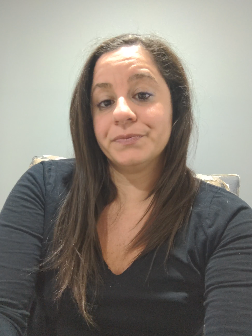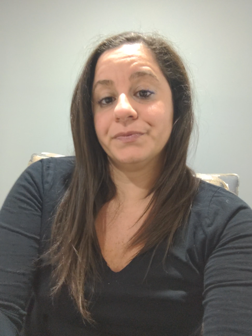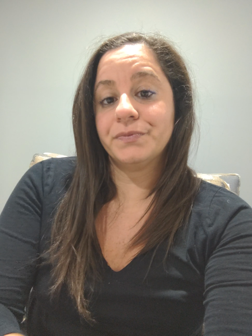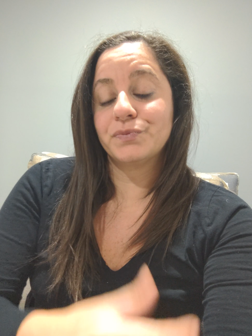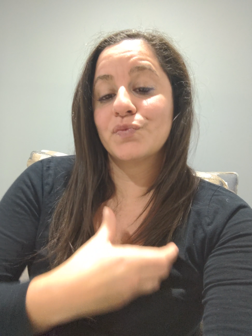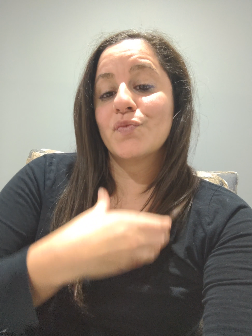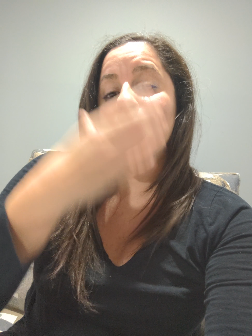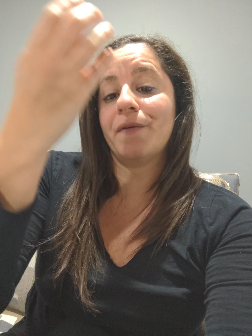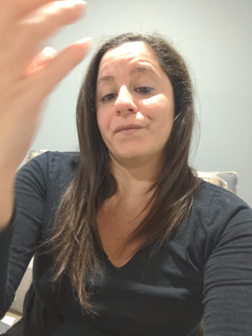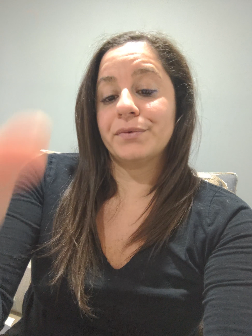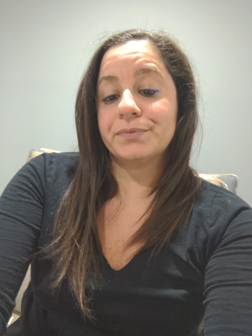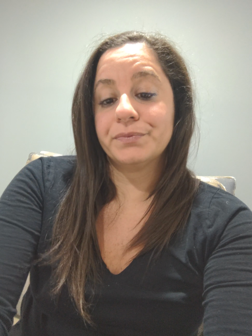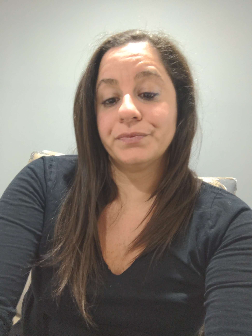giraffe